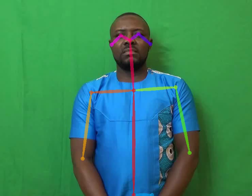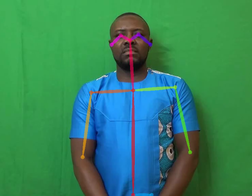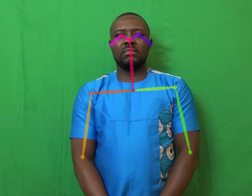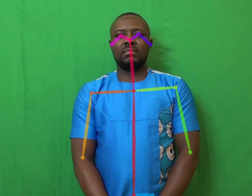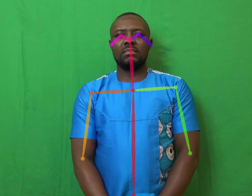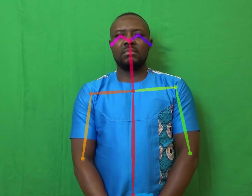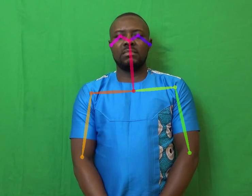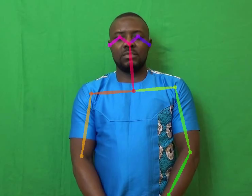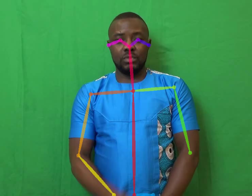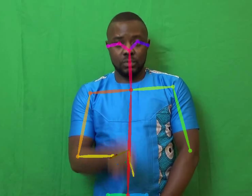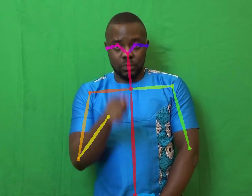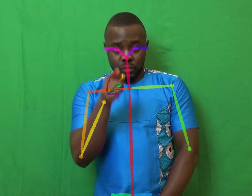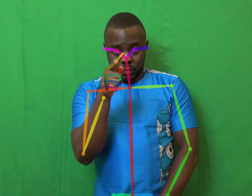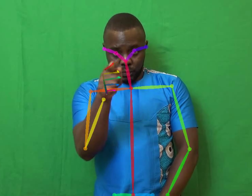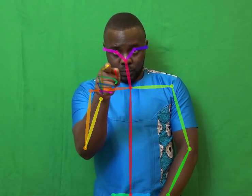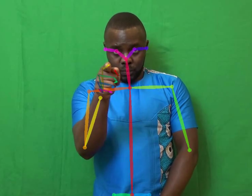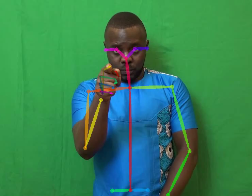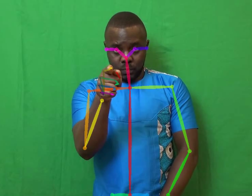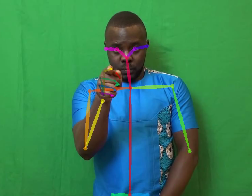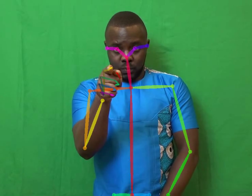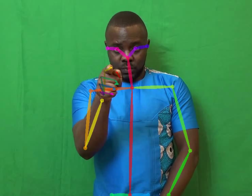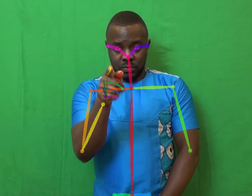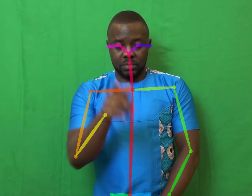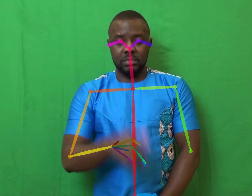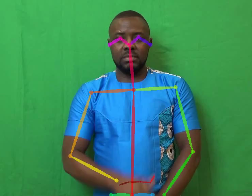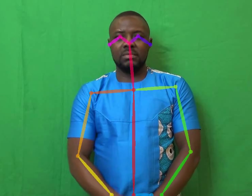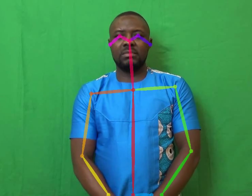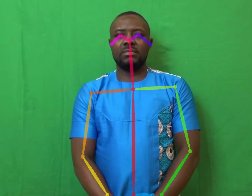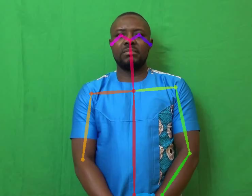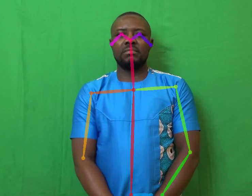you